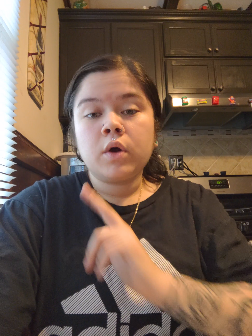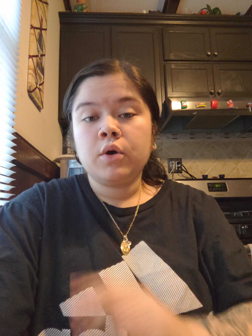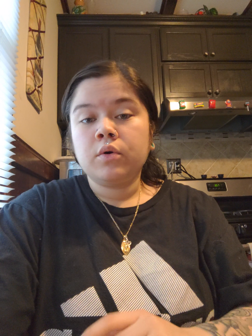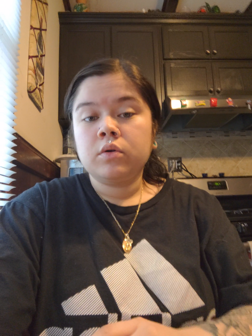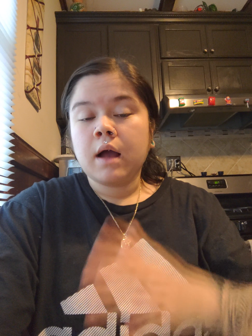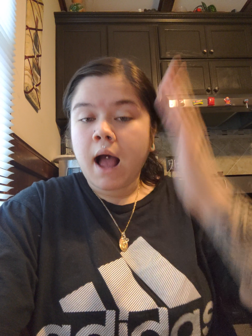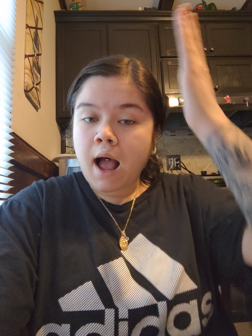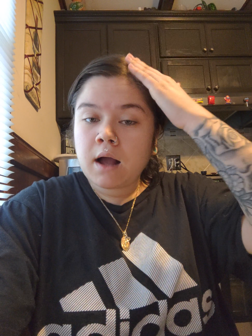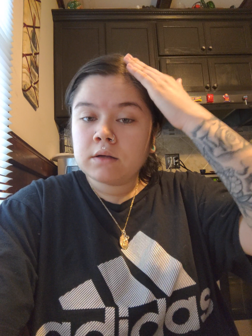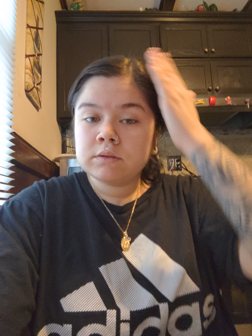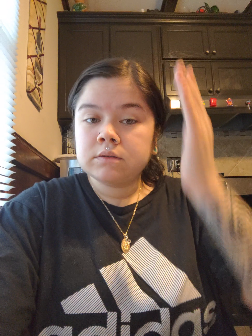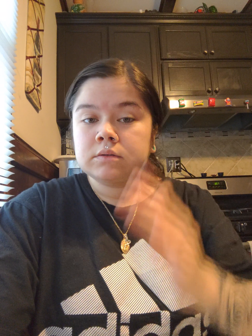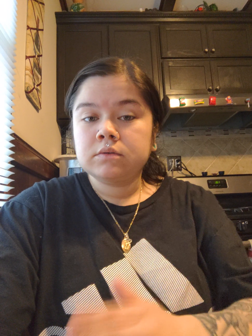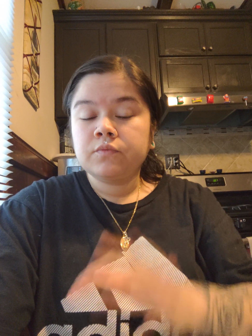hat